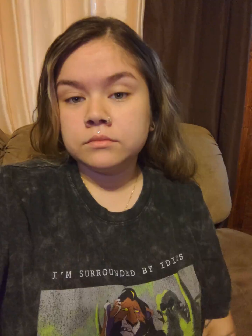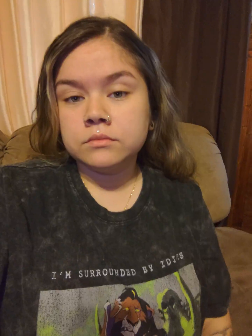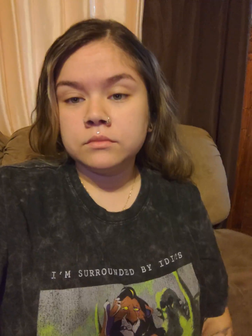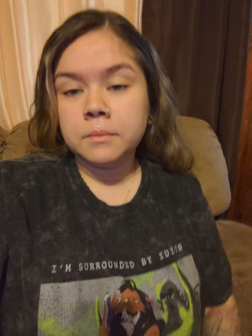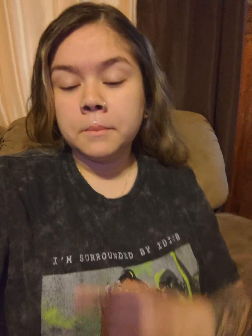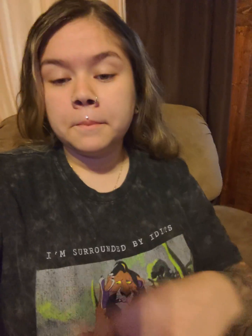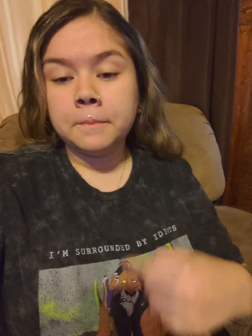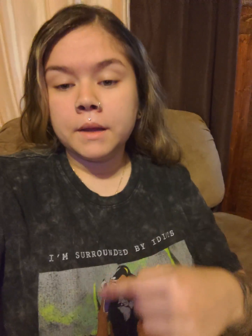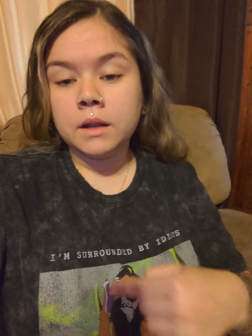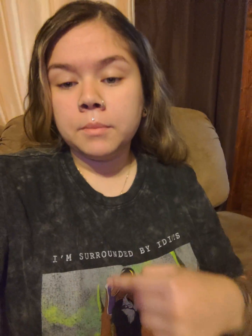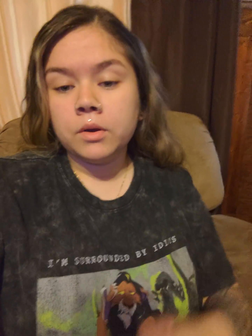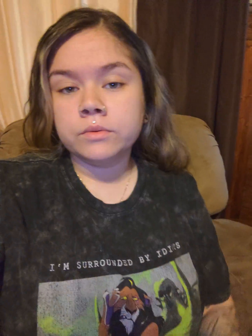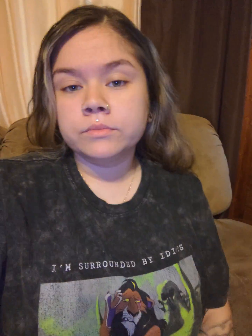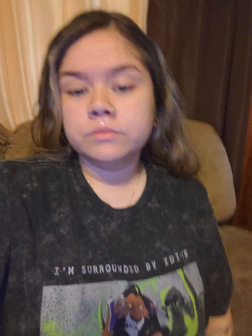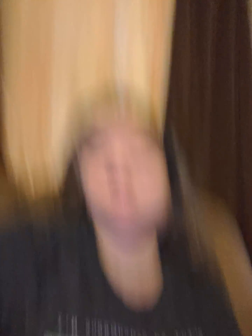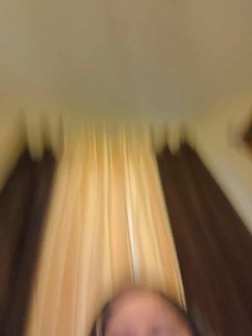belly button